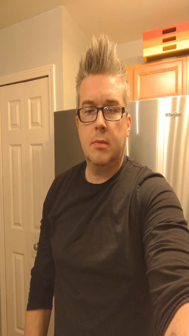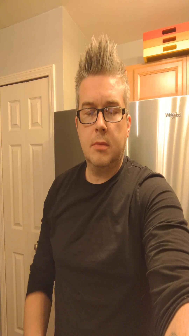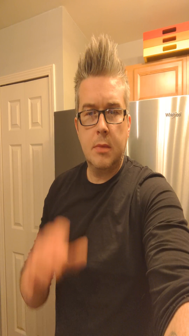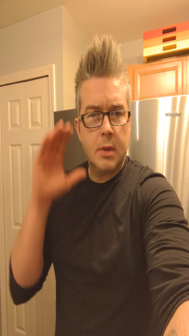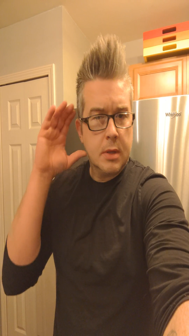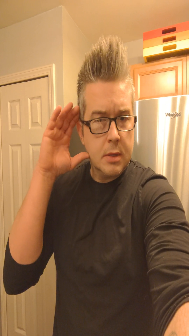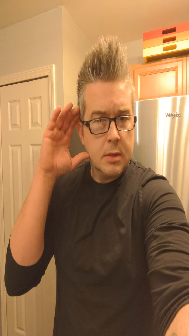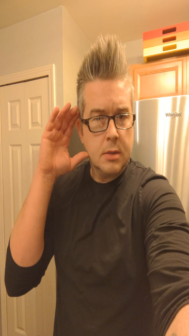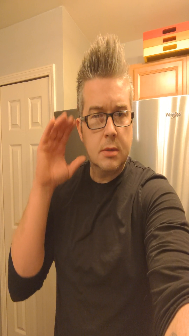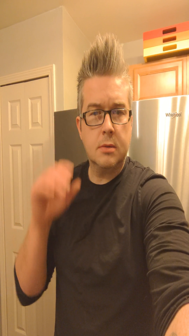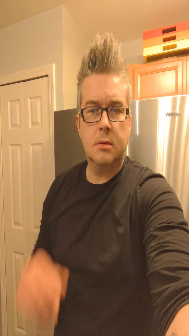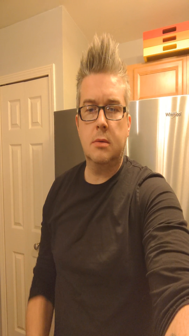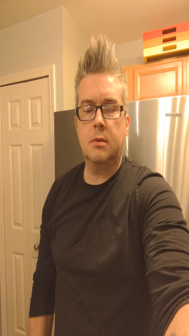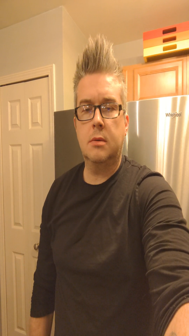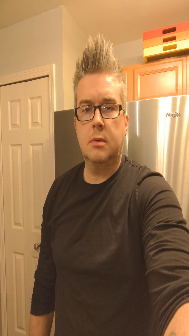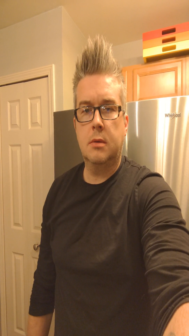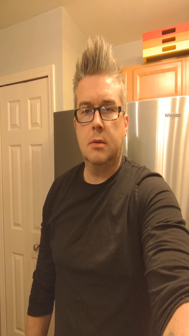listen